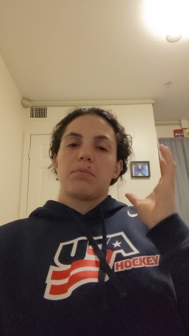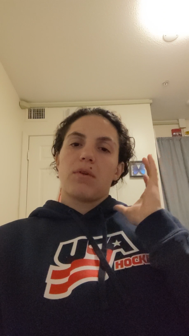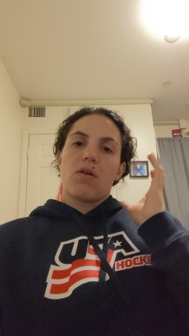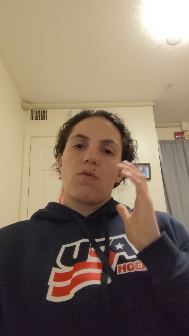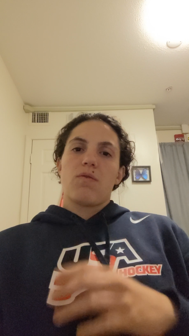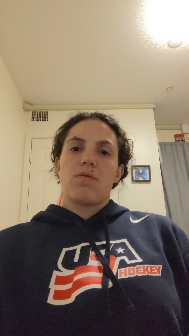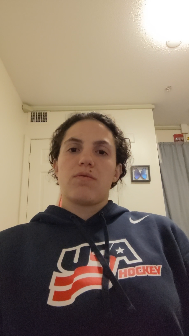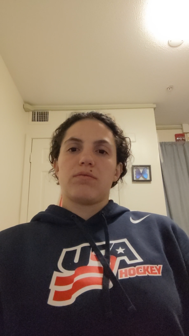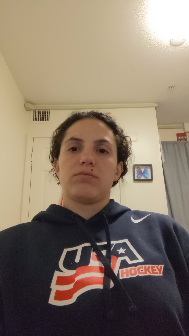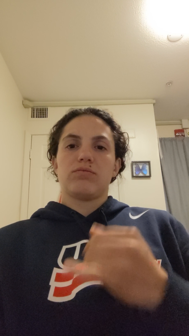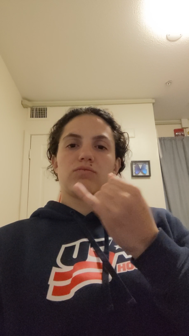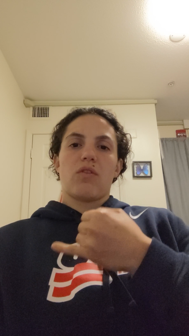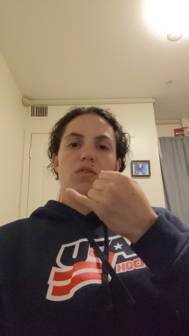draw